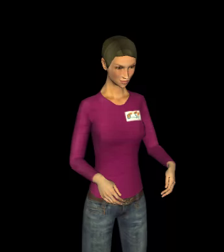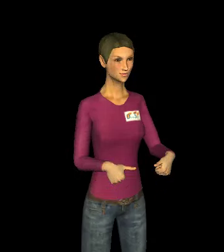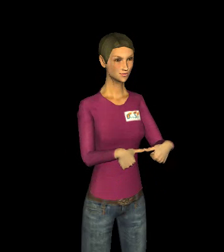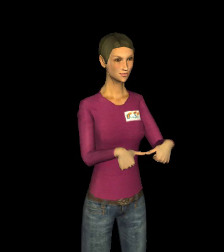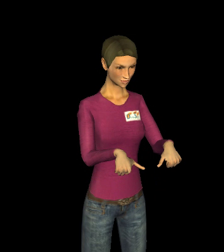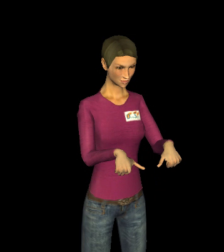يبقى